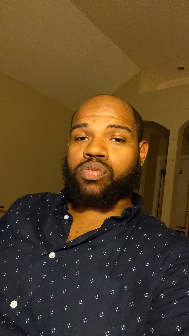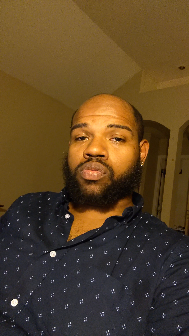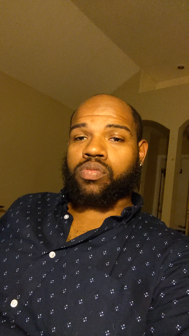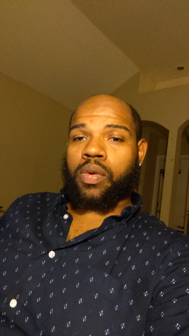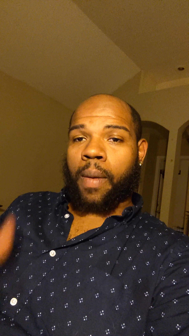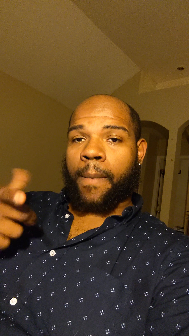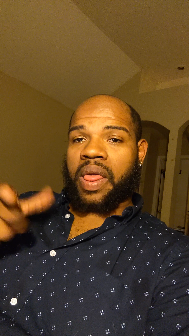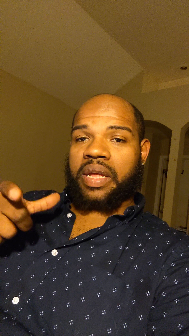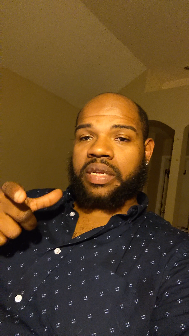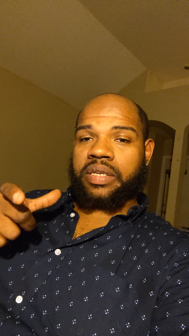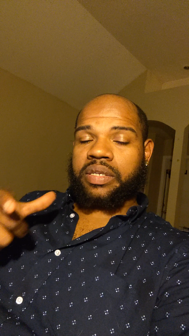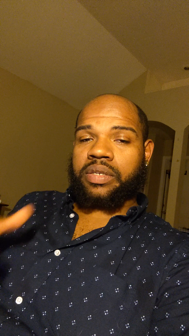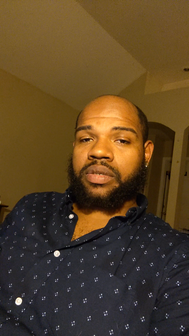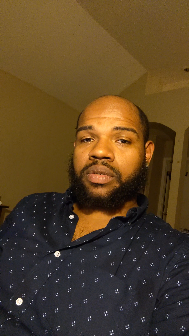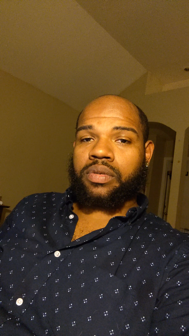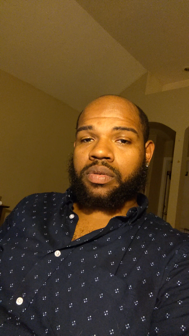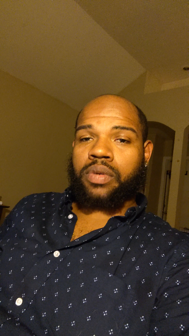plate